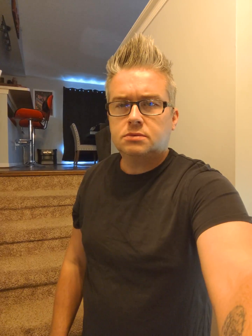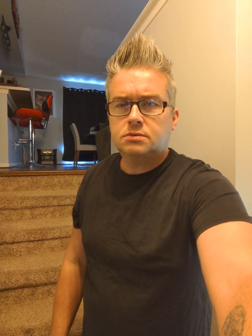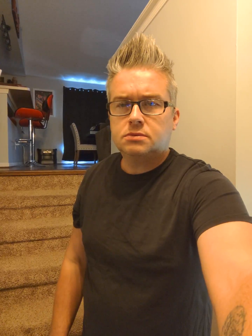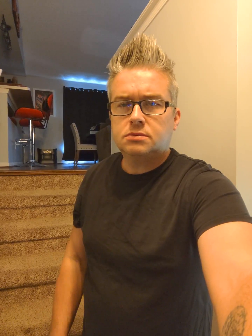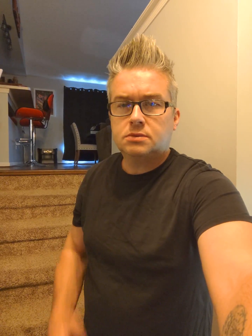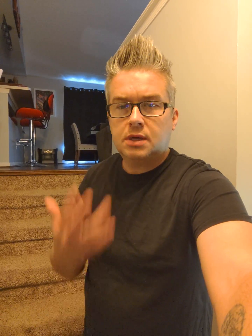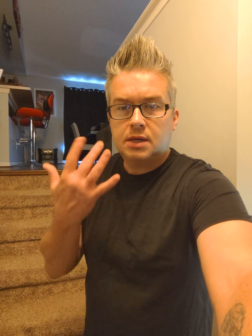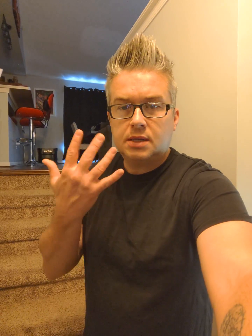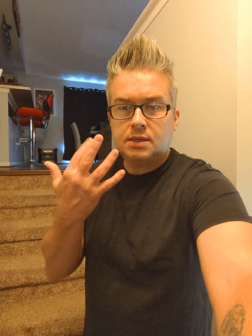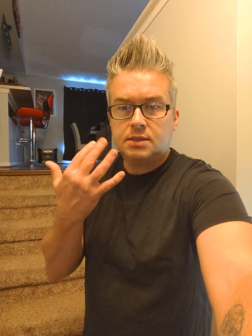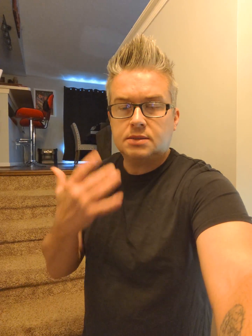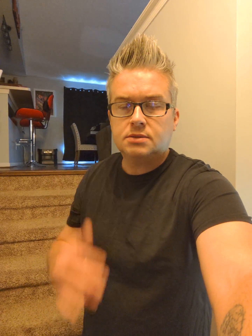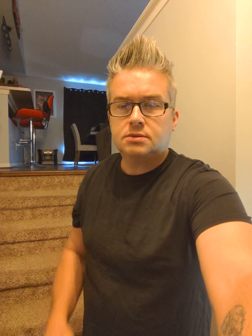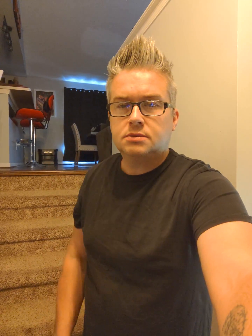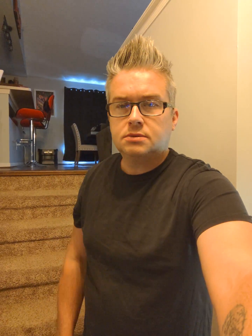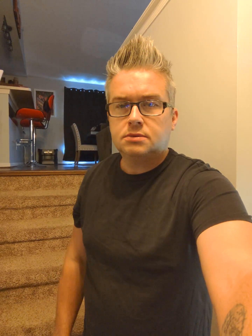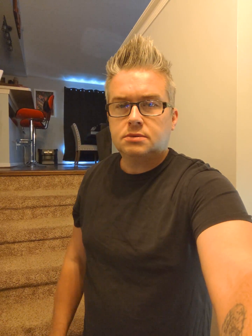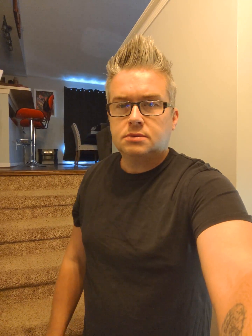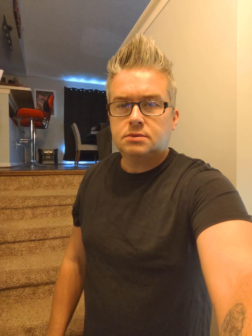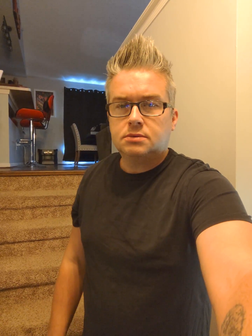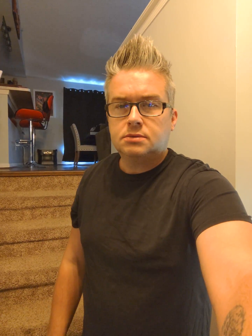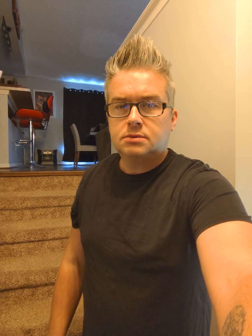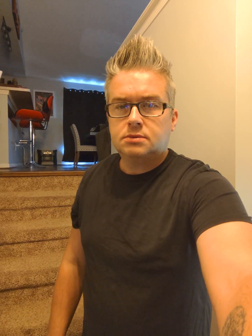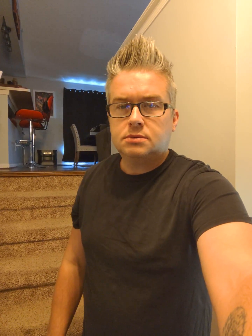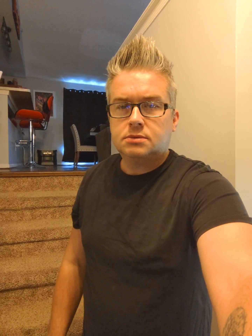hand